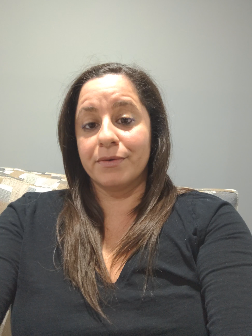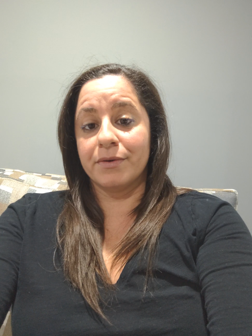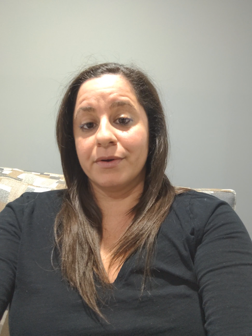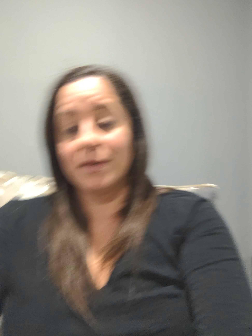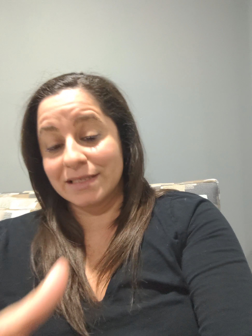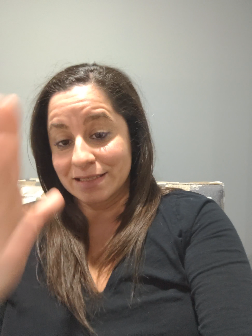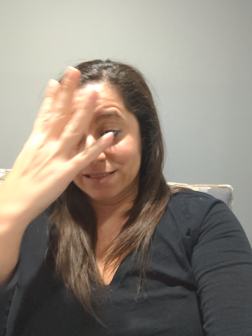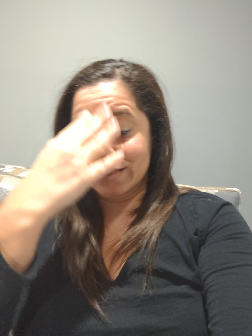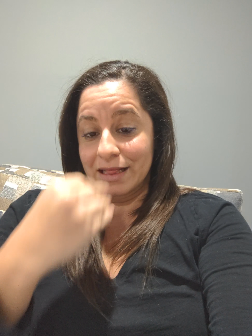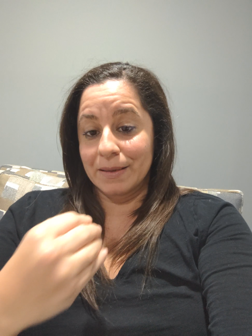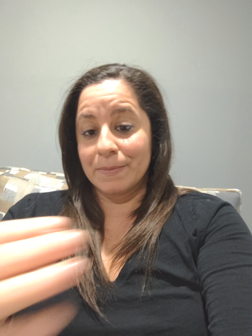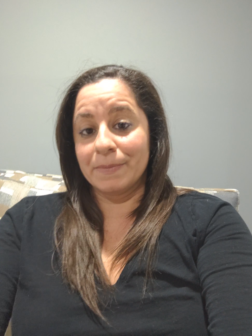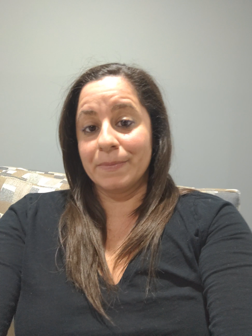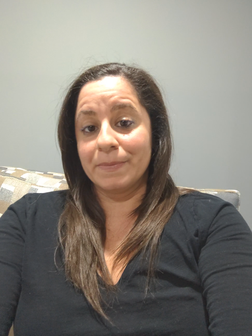sleep